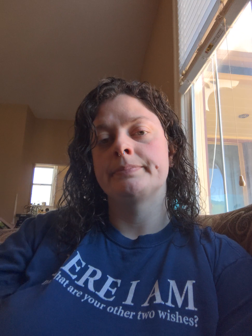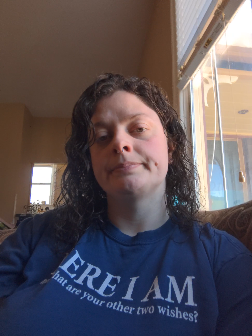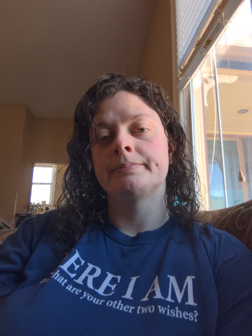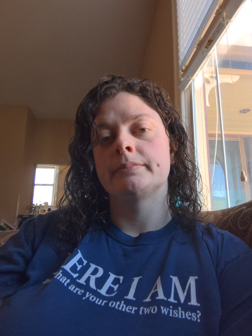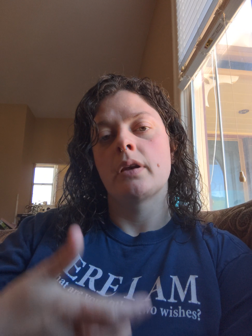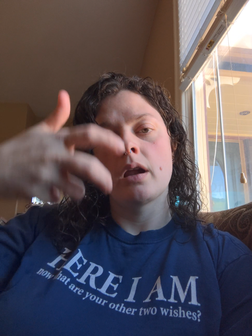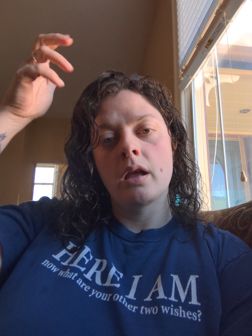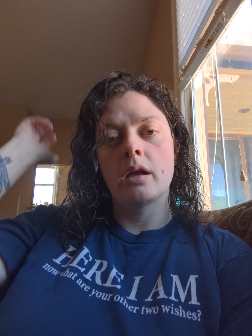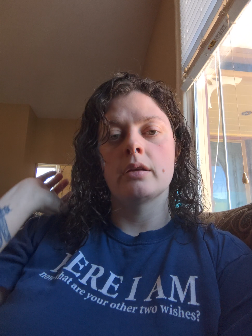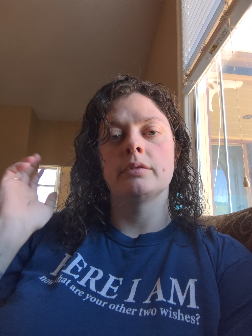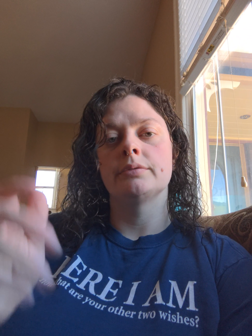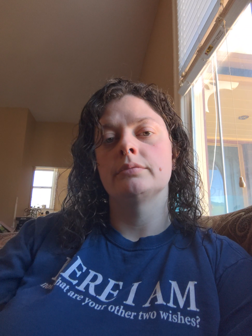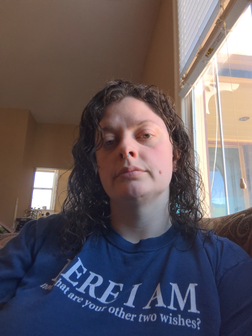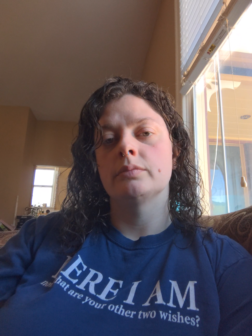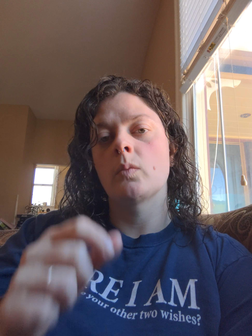lion